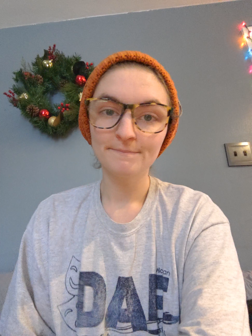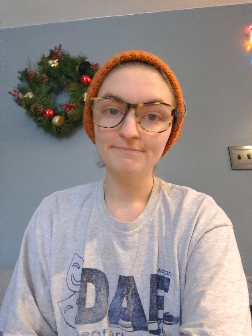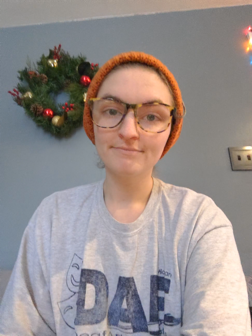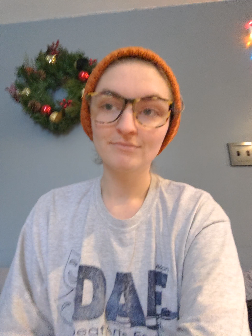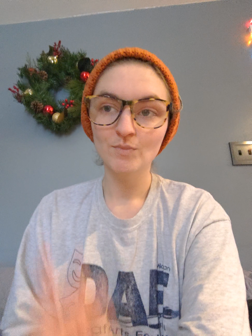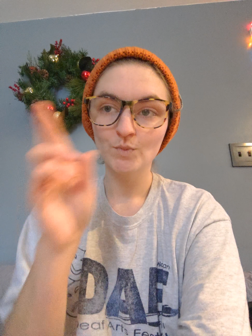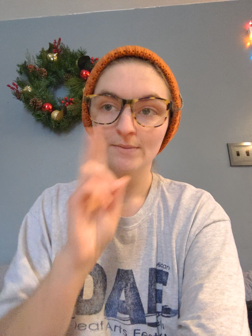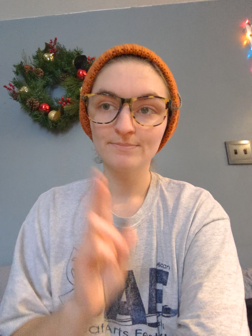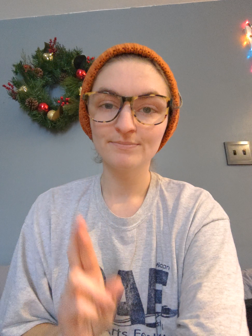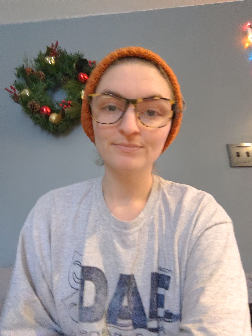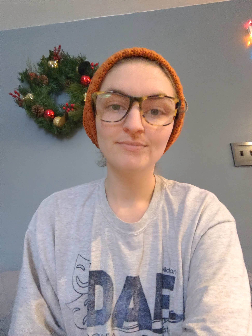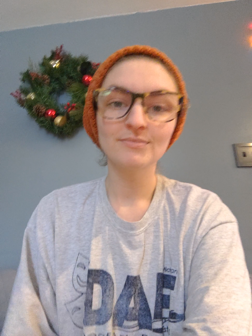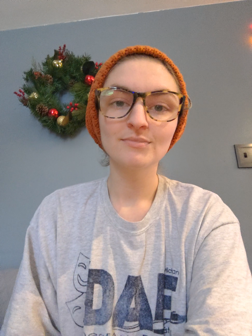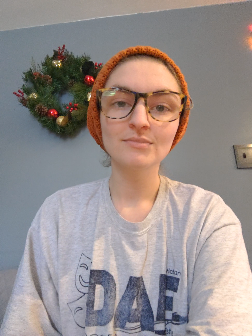refrigerator